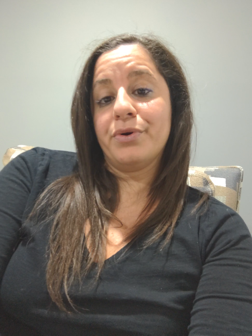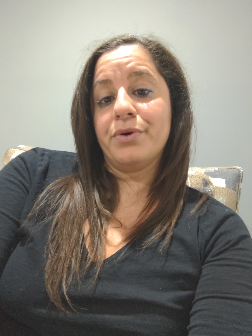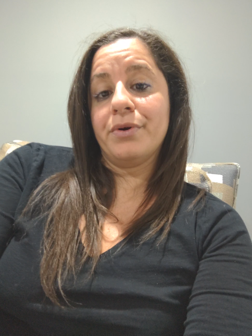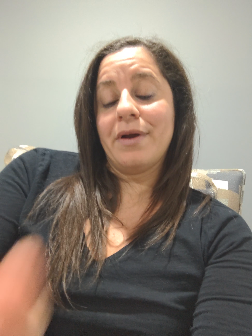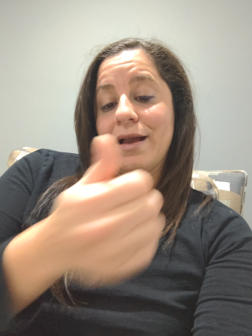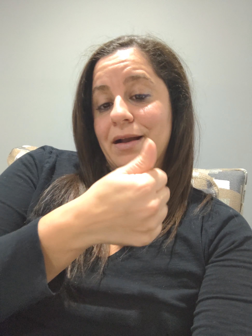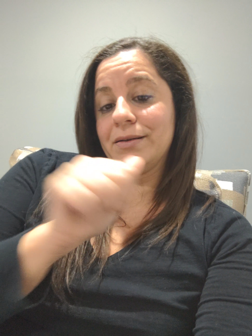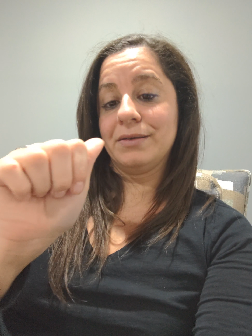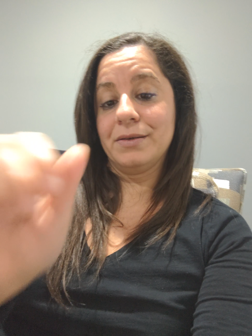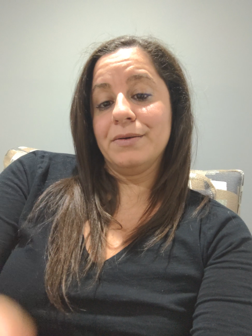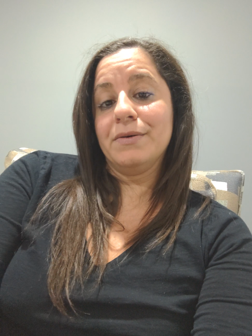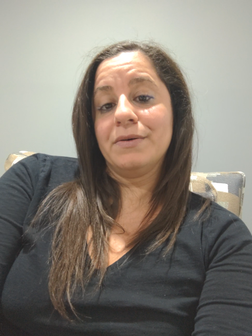any